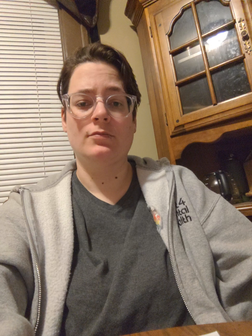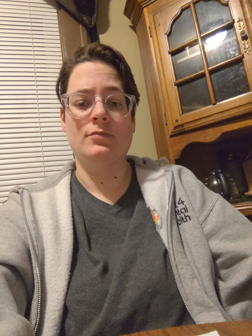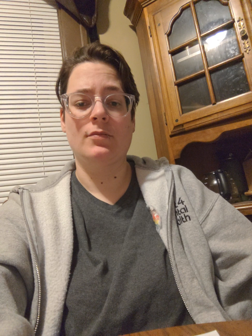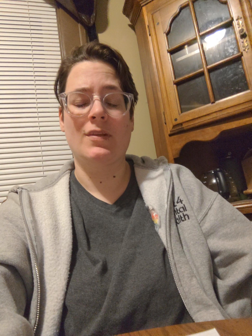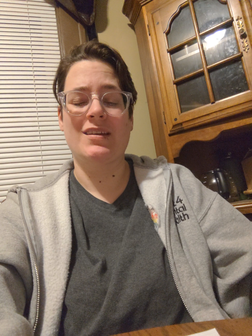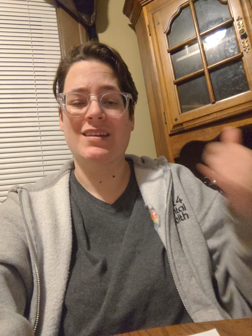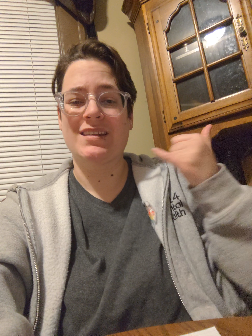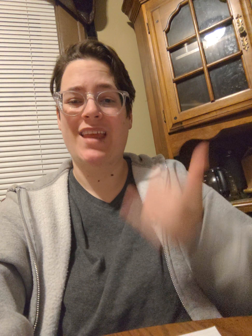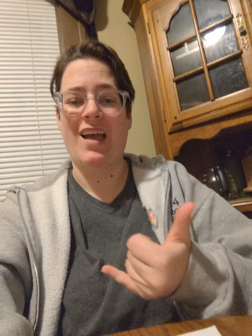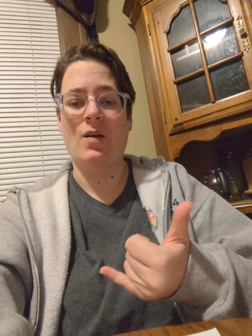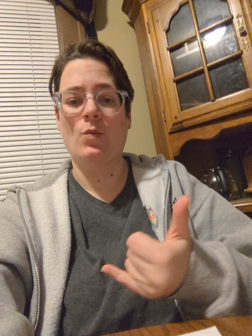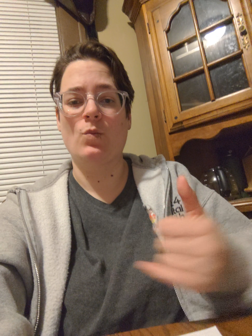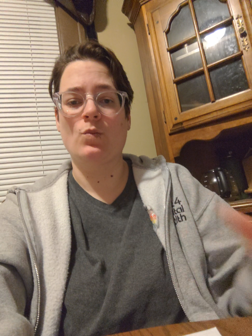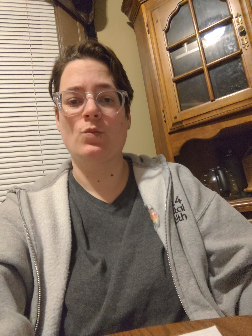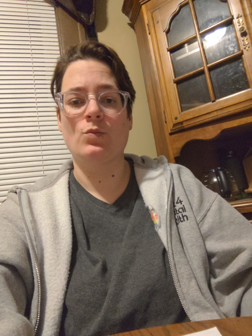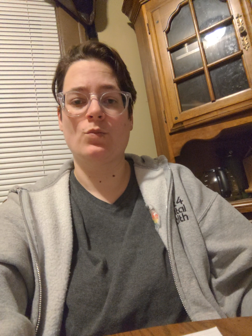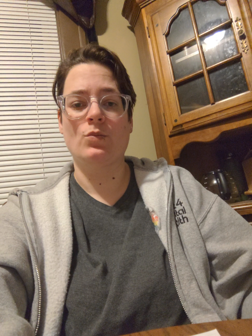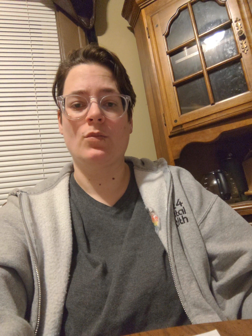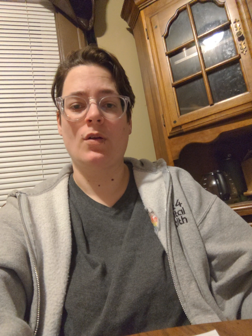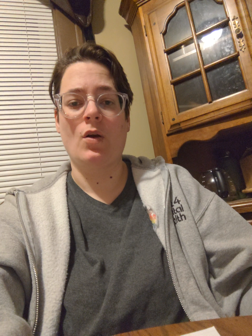now